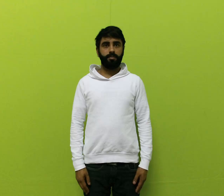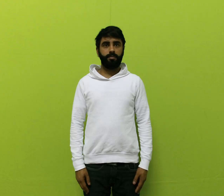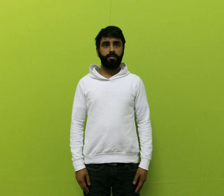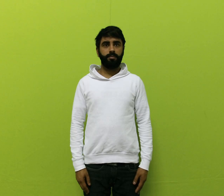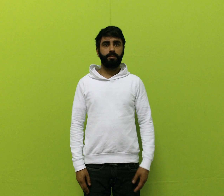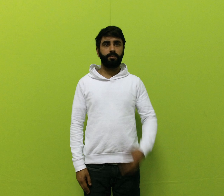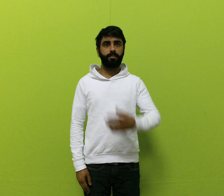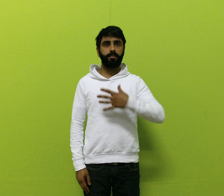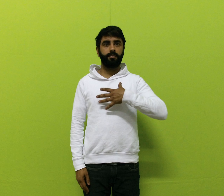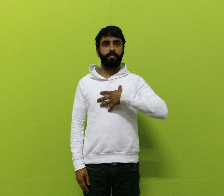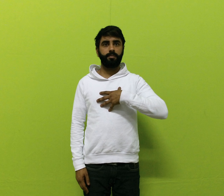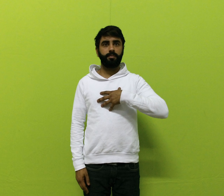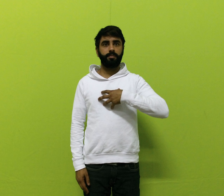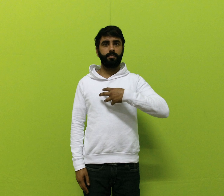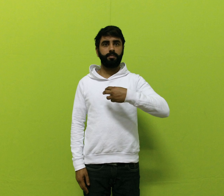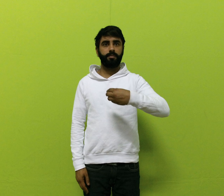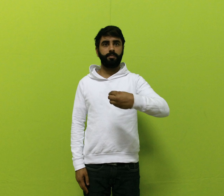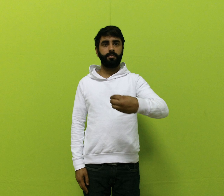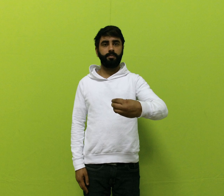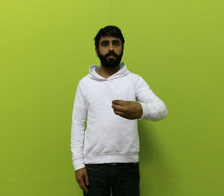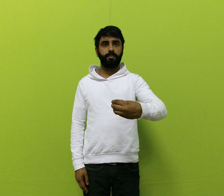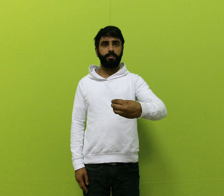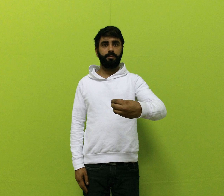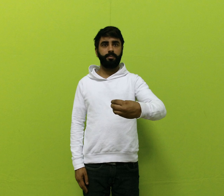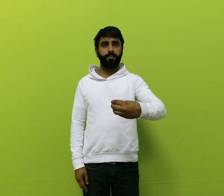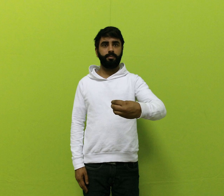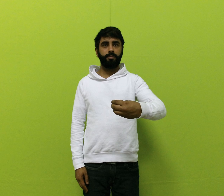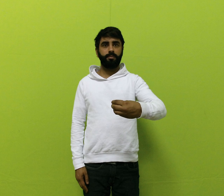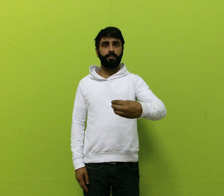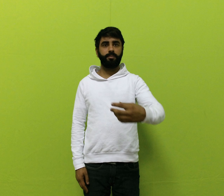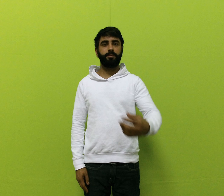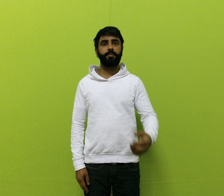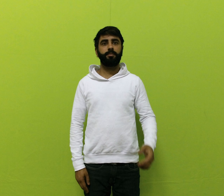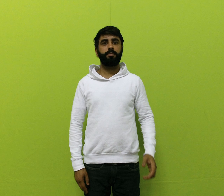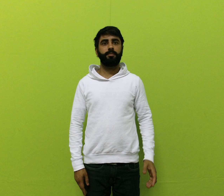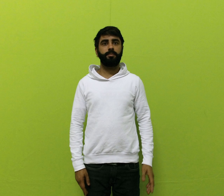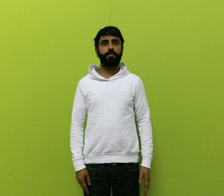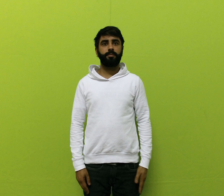filho